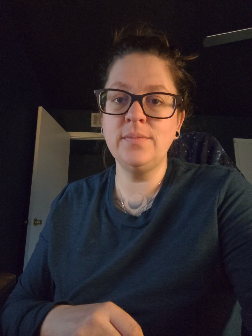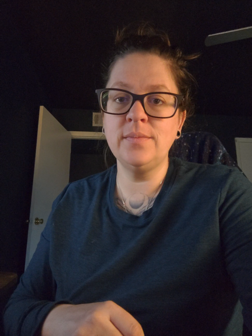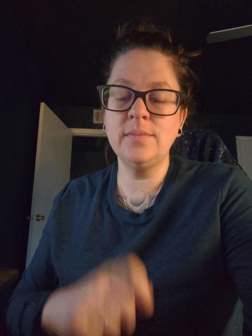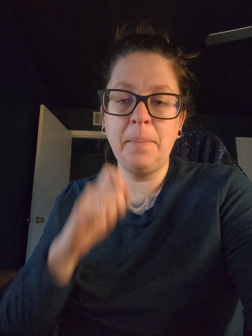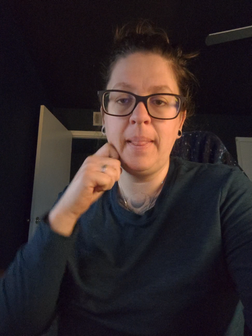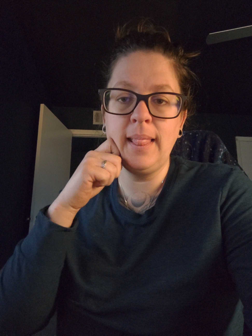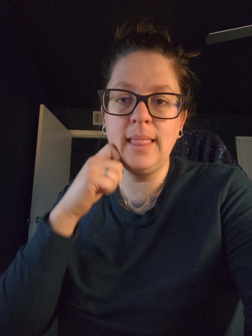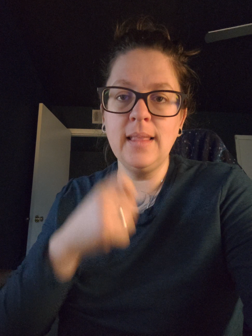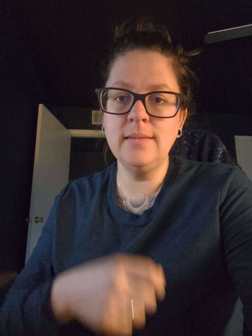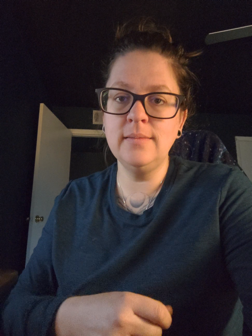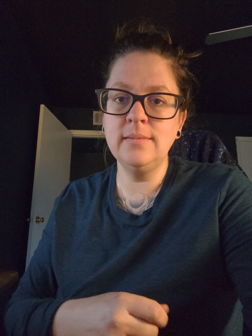apple